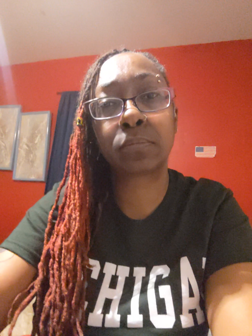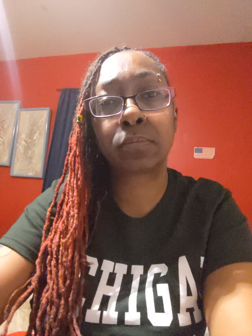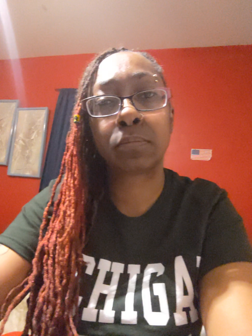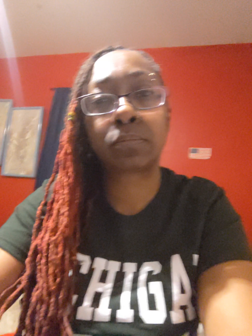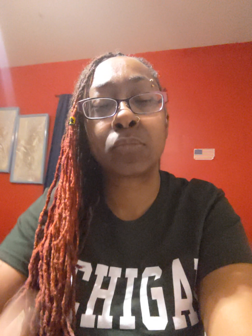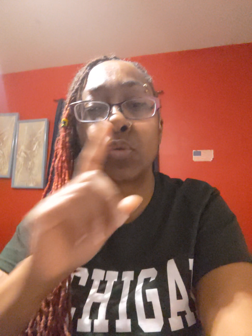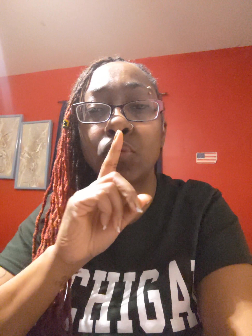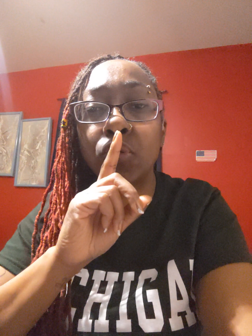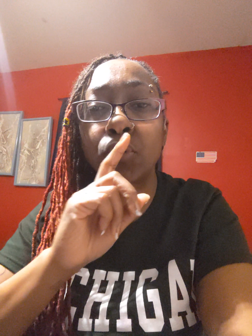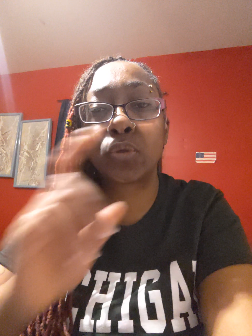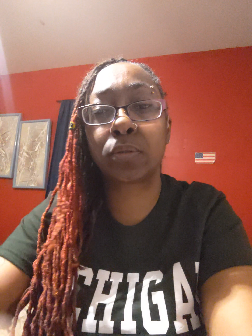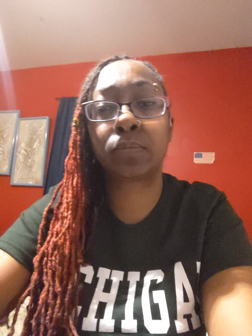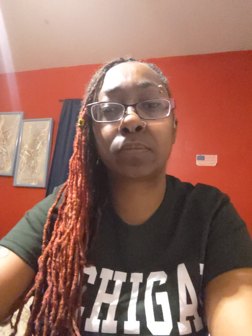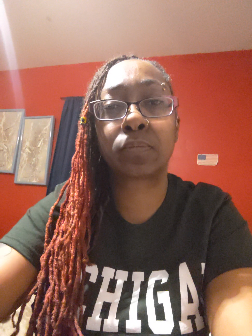shhh